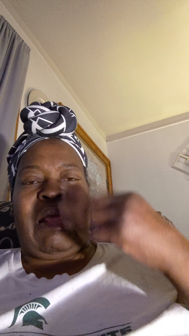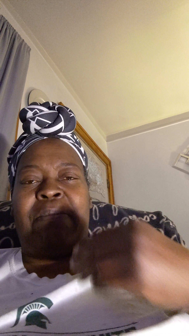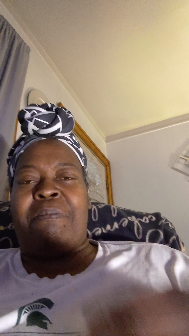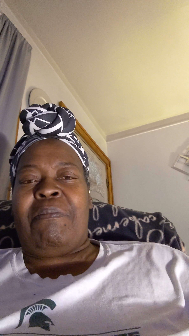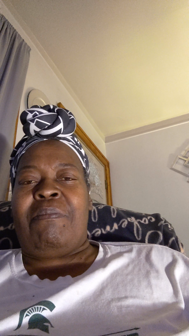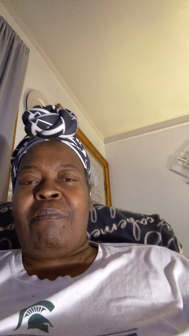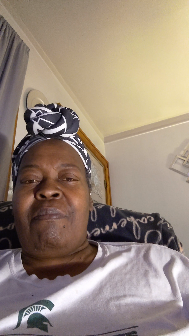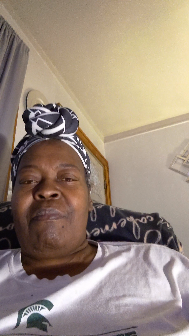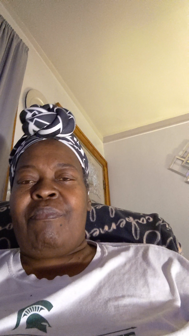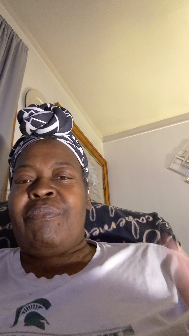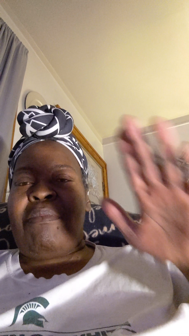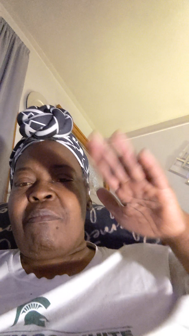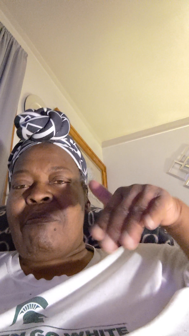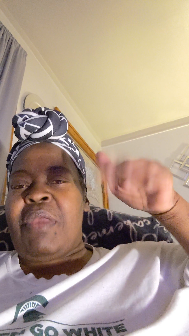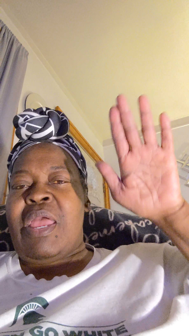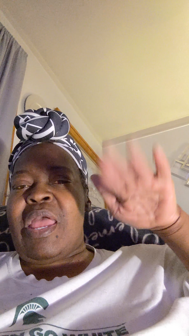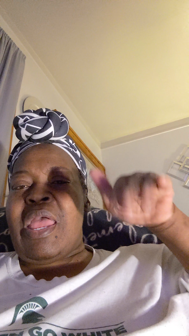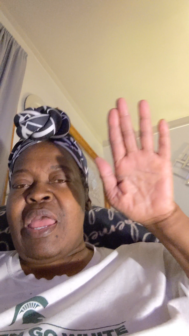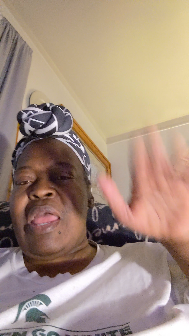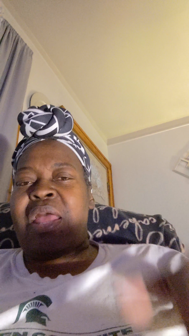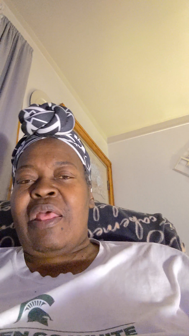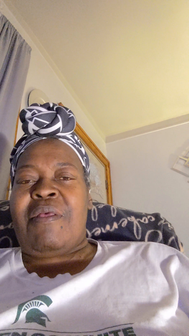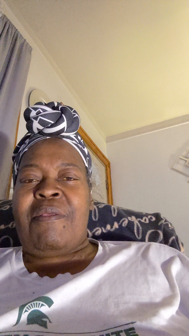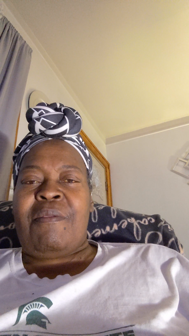paint